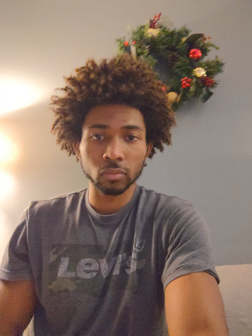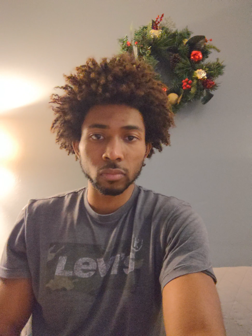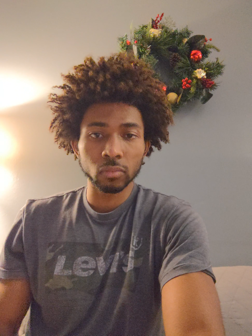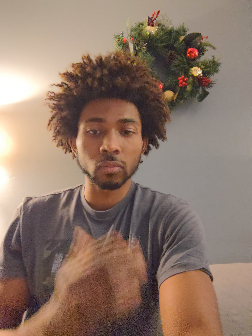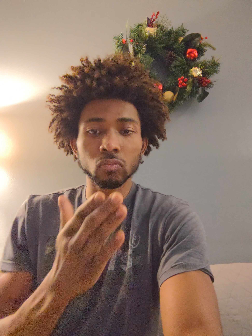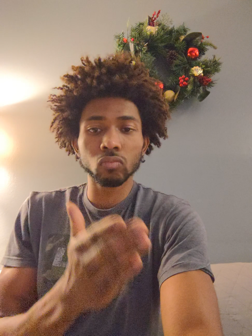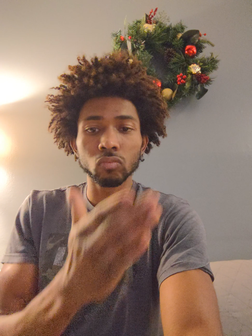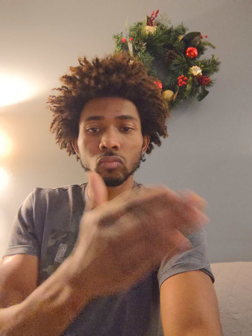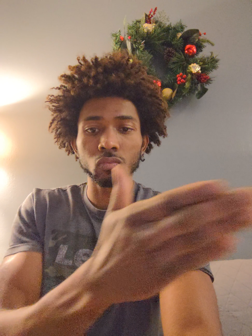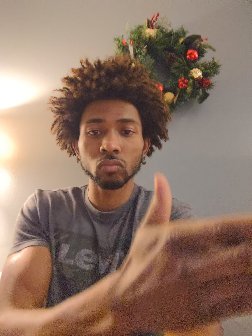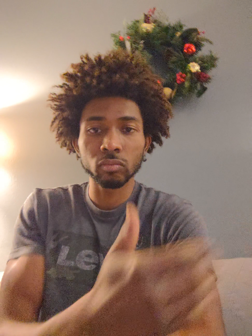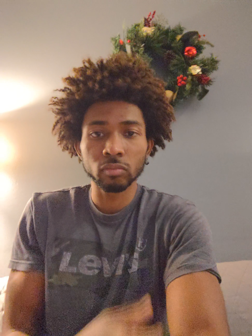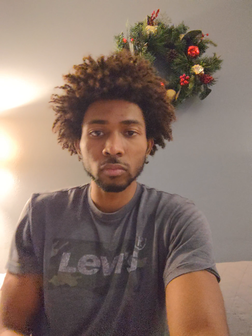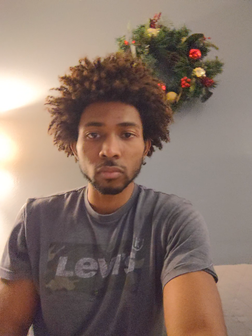boat